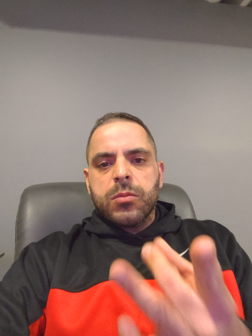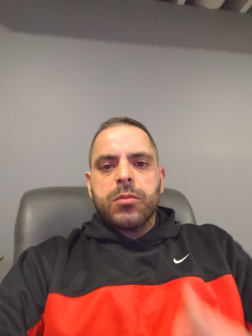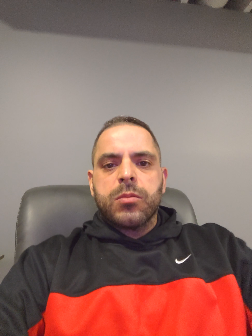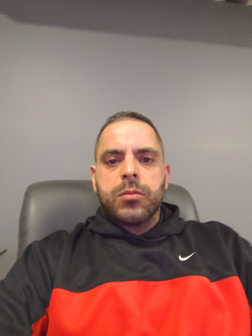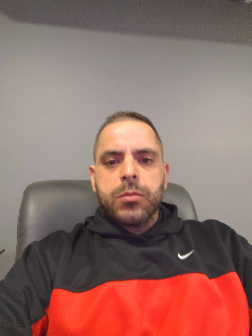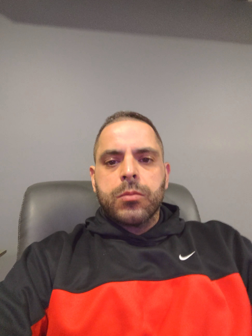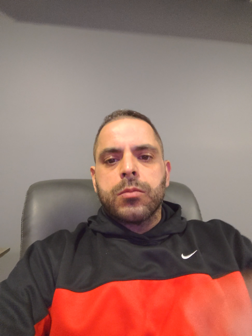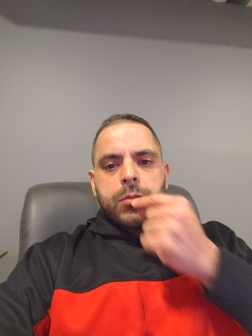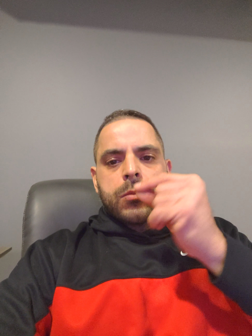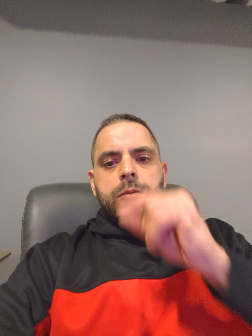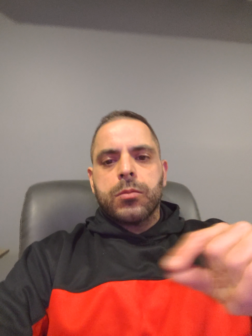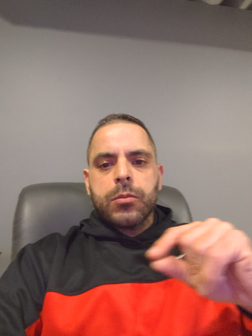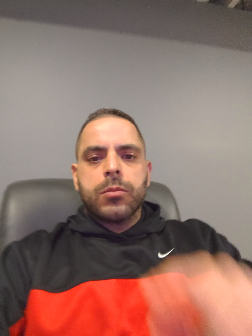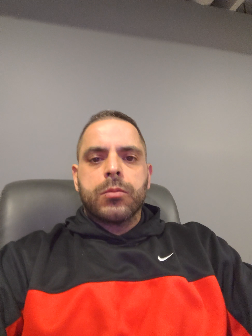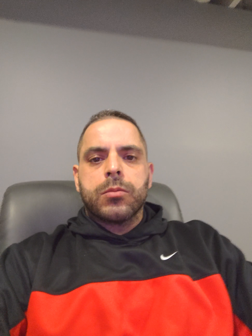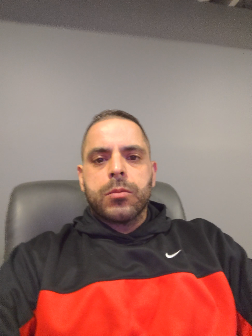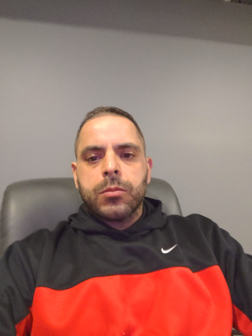pencil